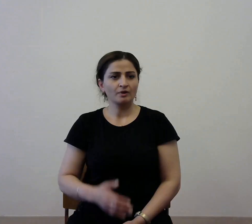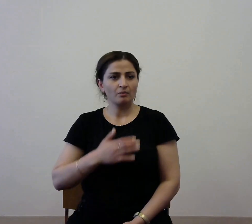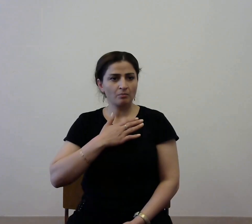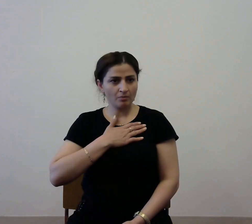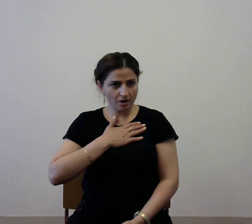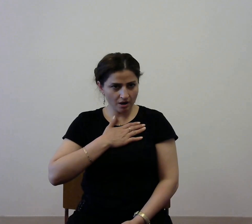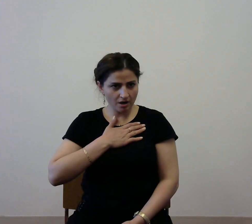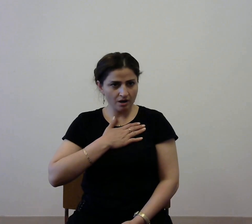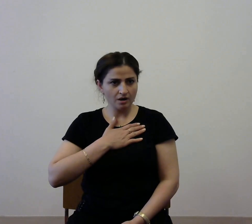mən